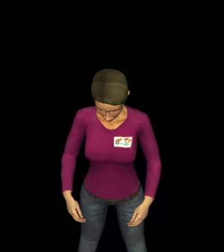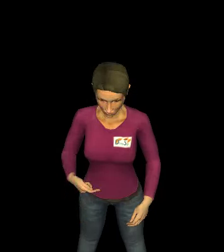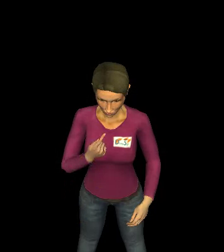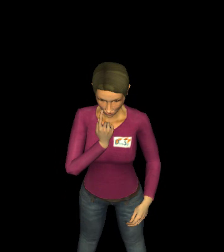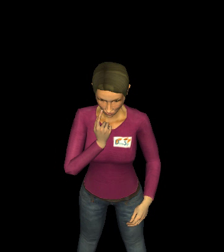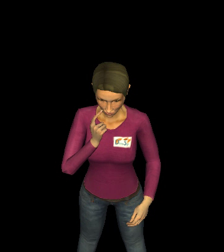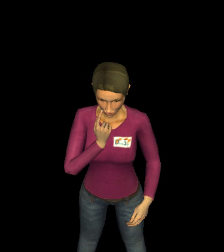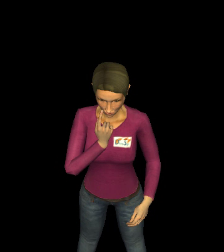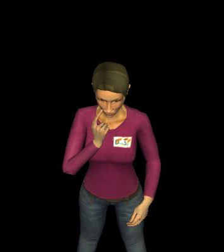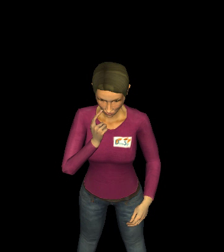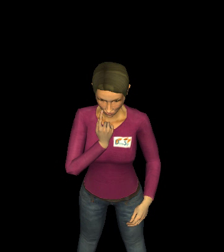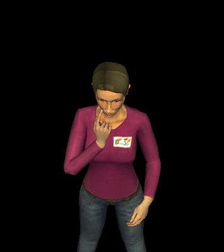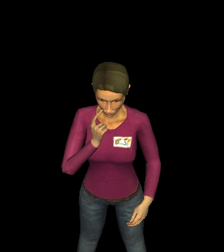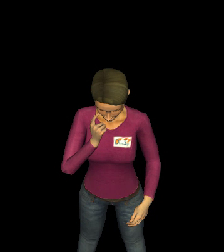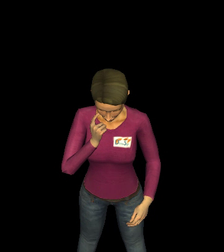سكر